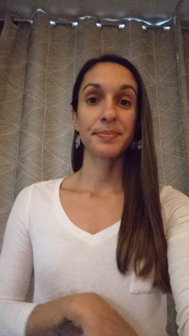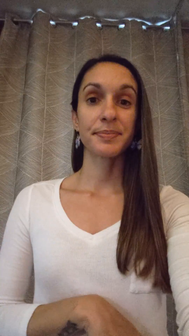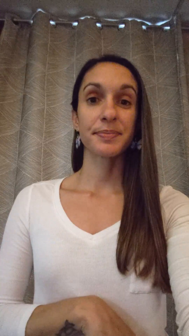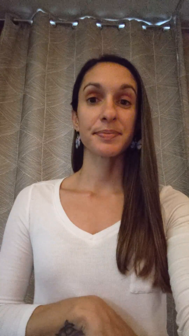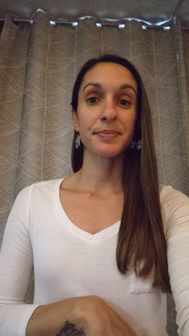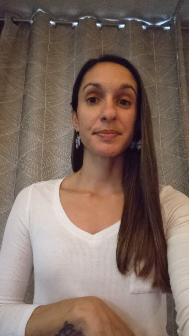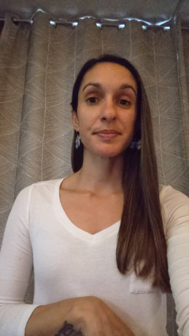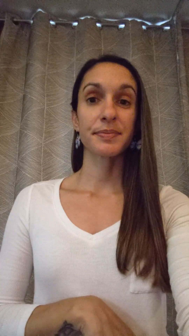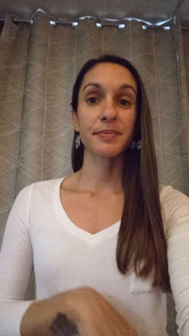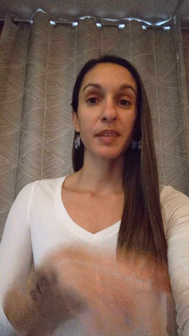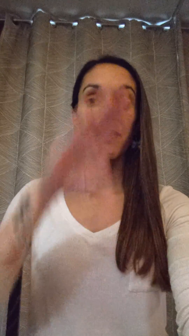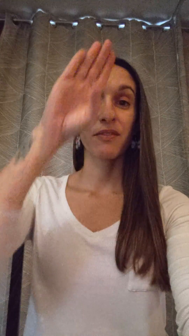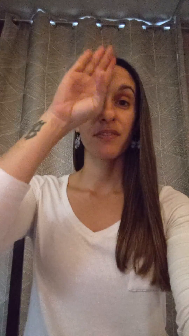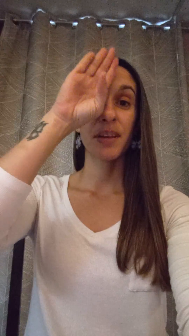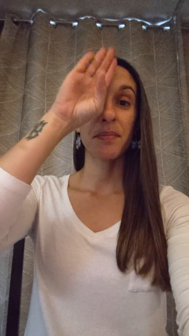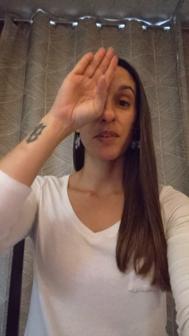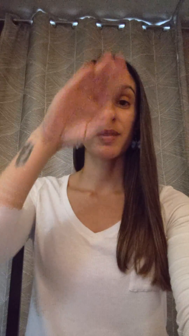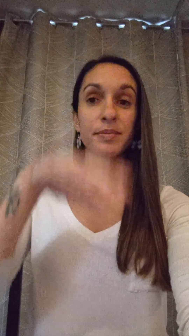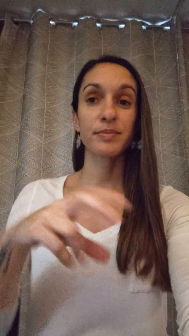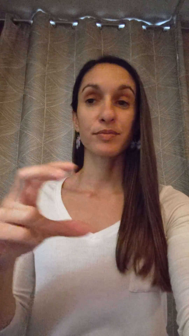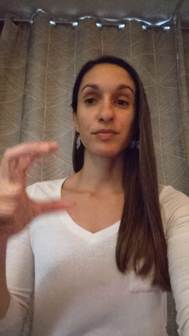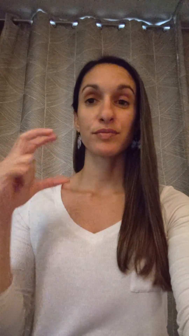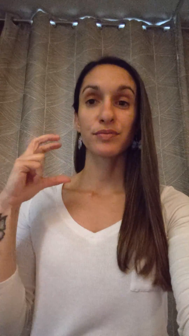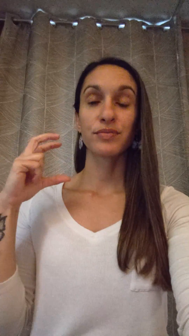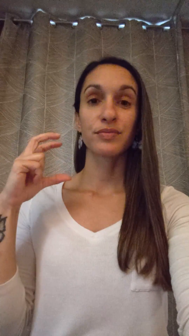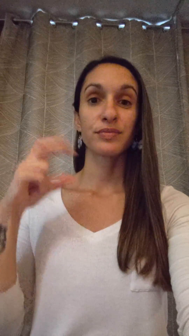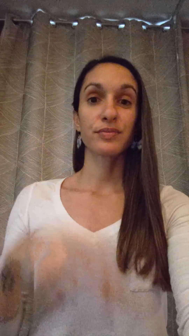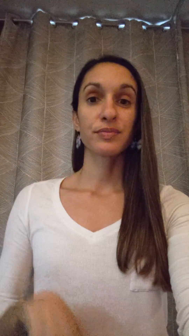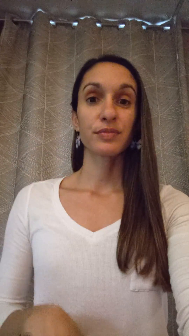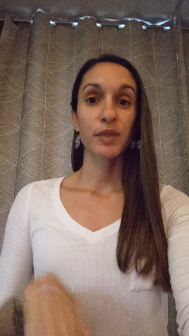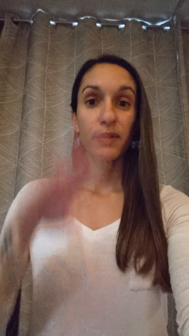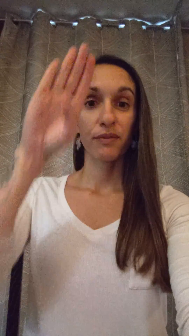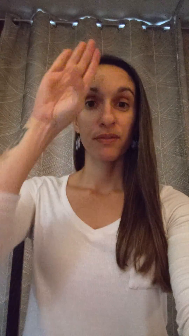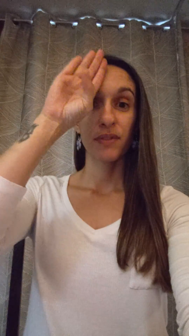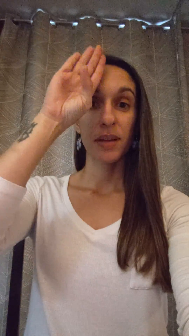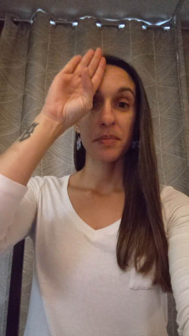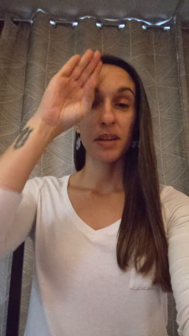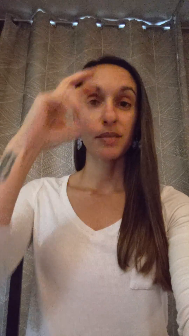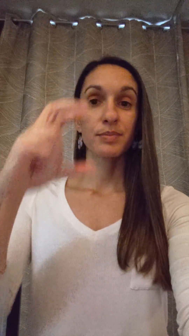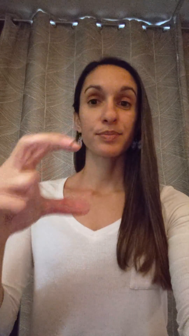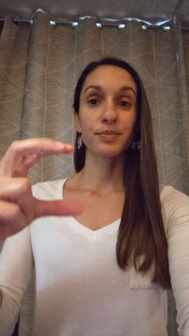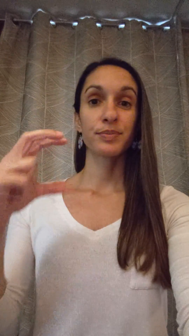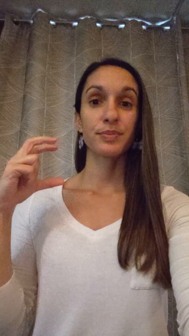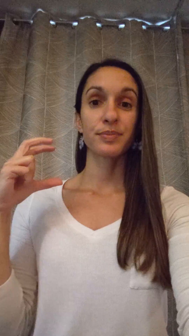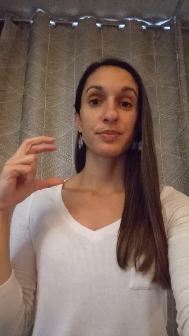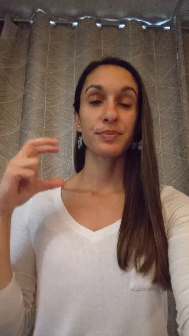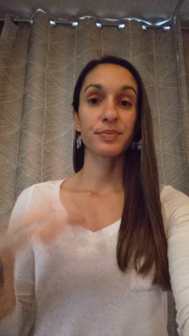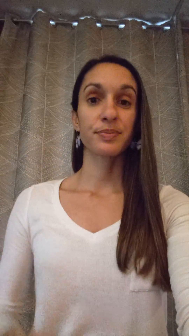fire truck